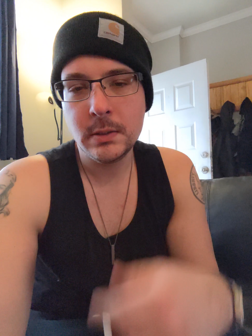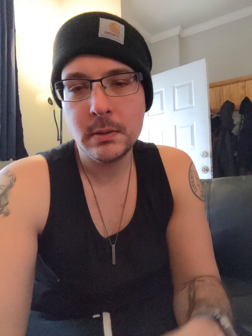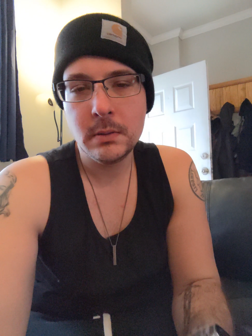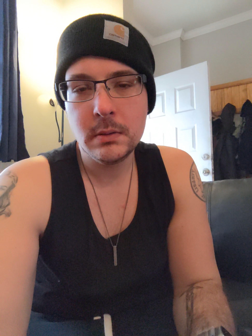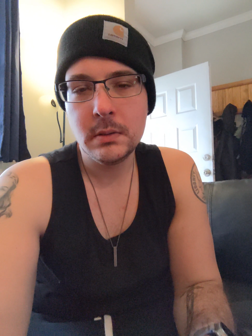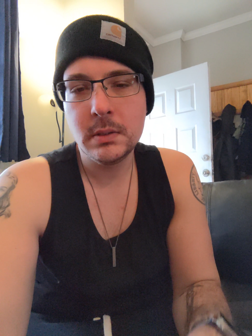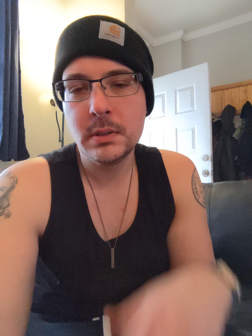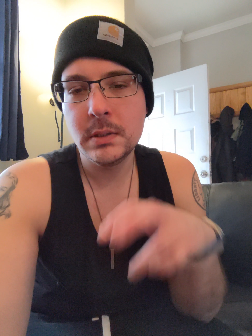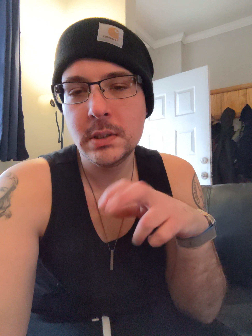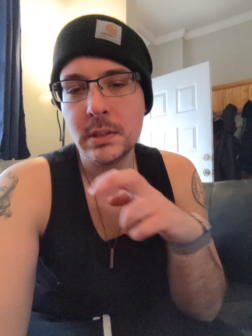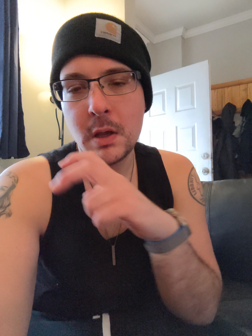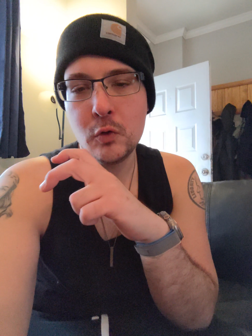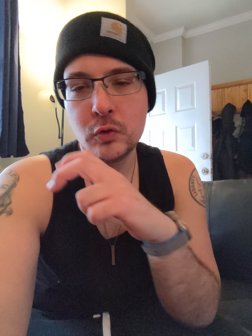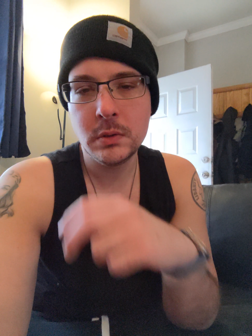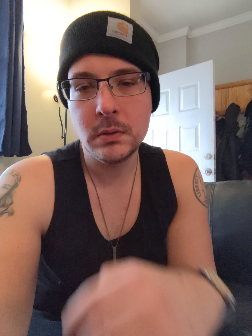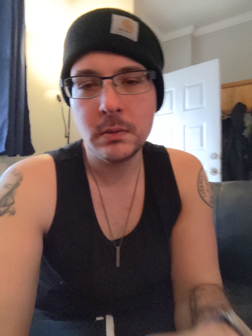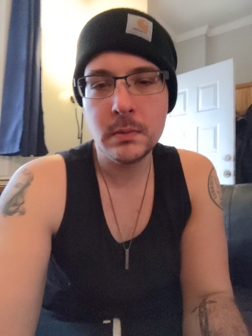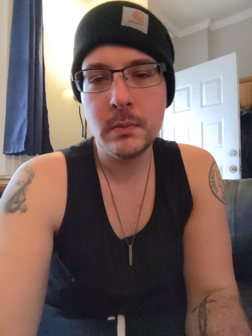stairs